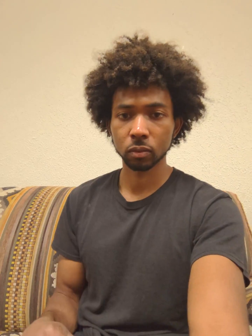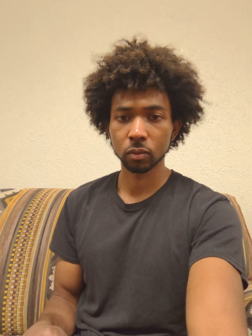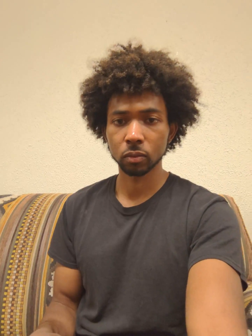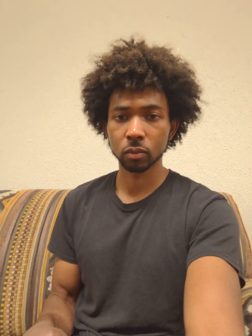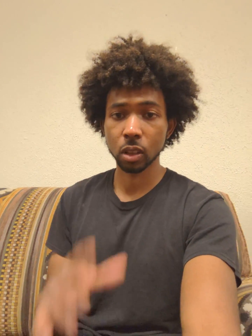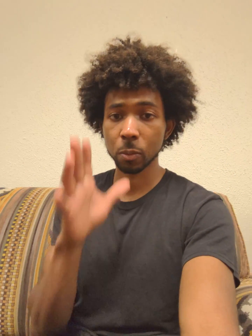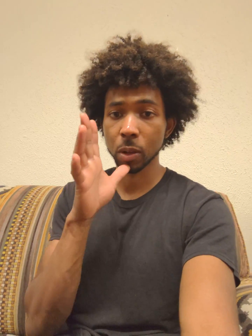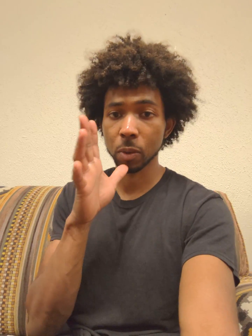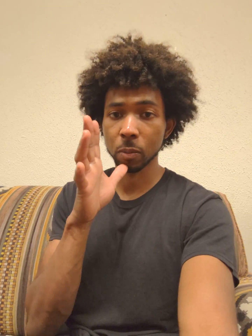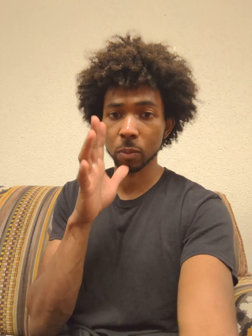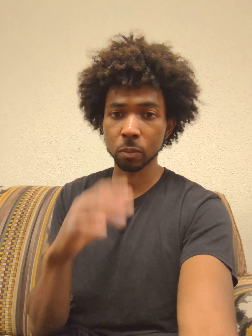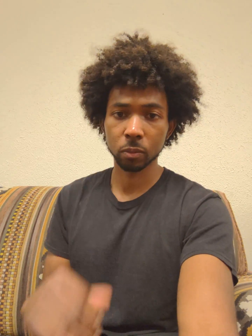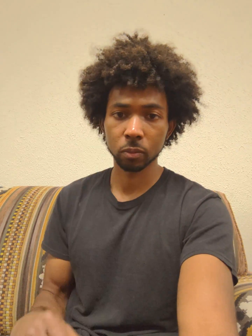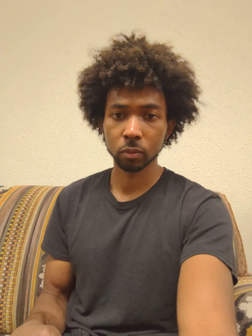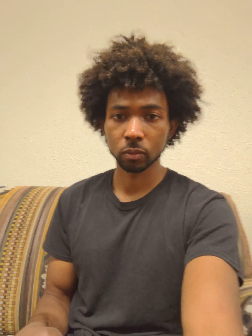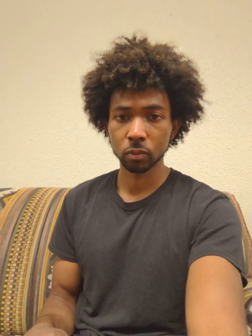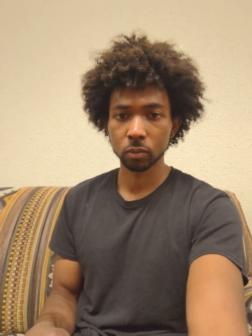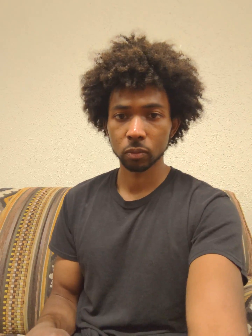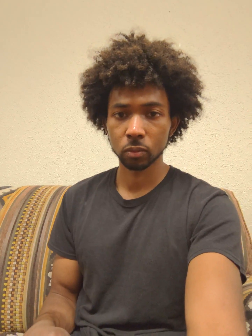mommy